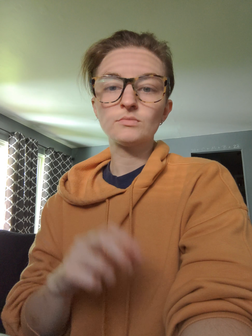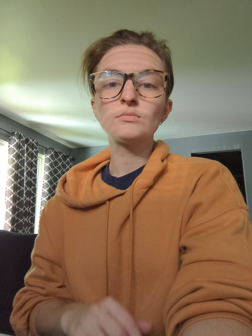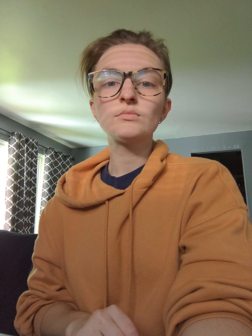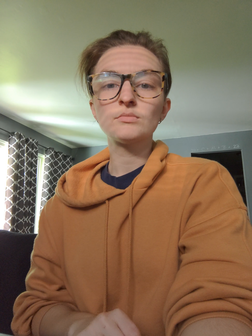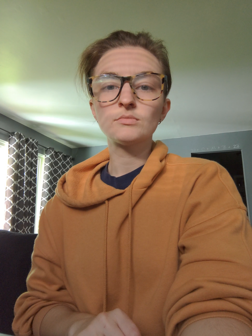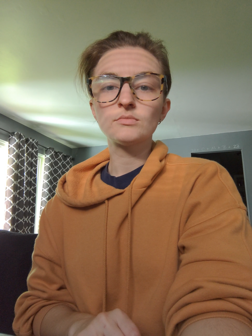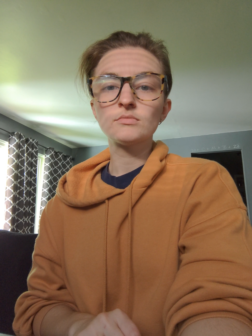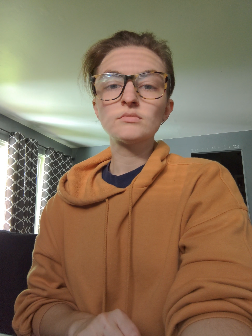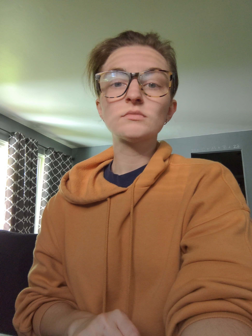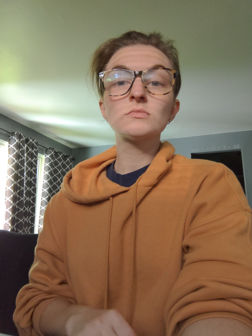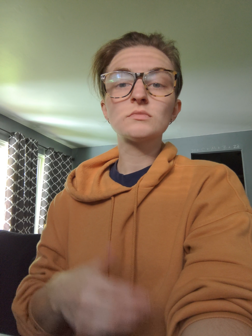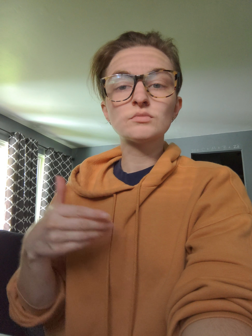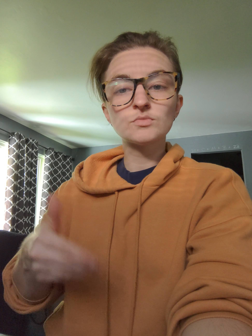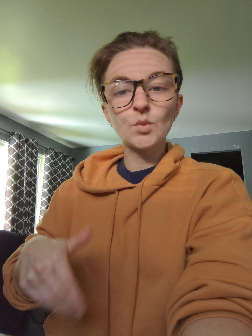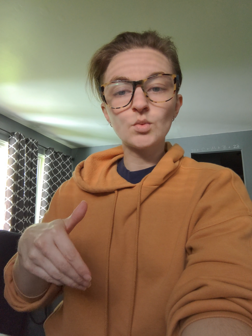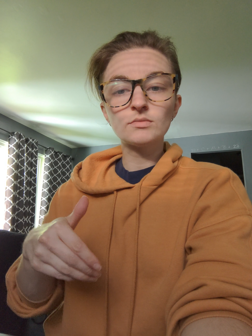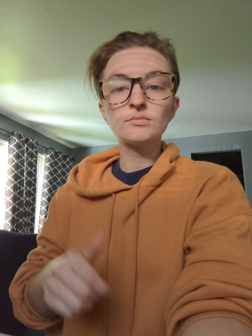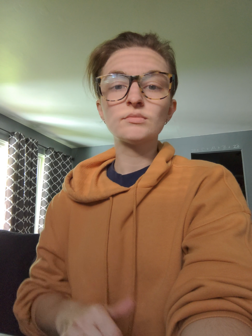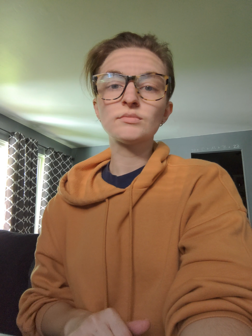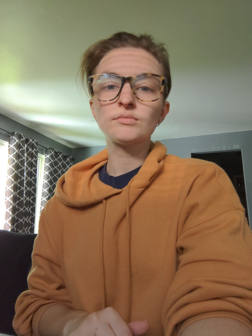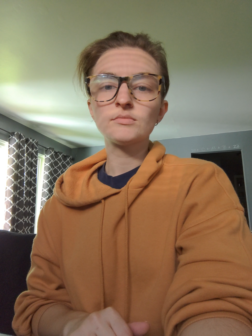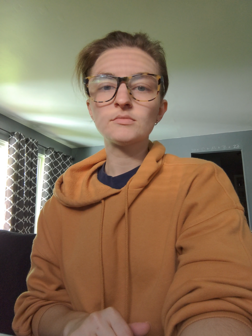shorts